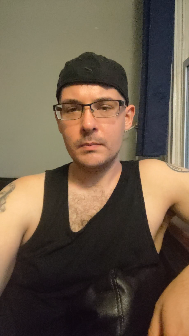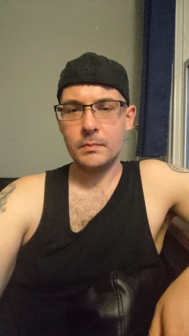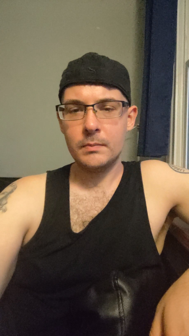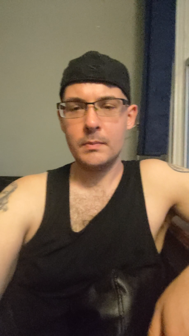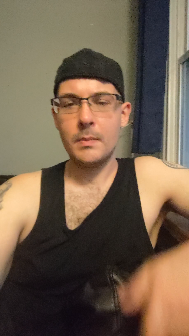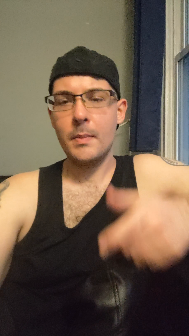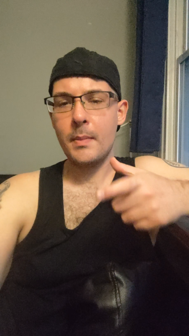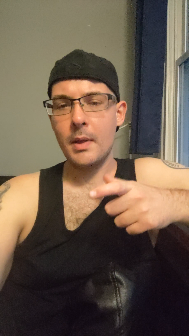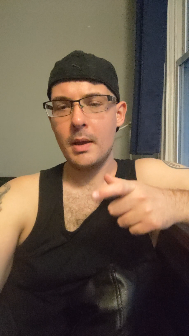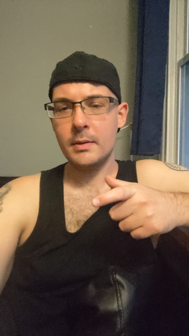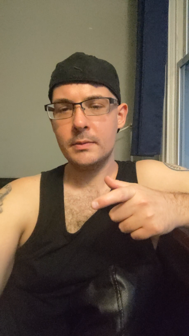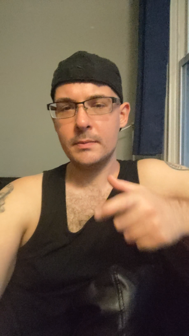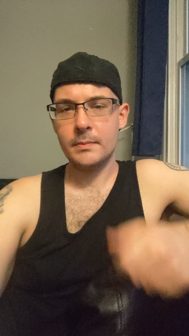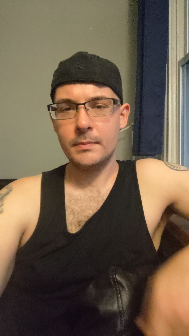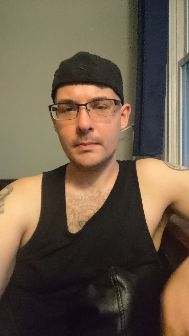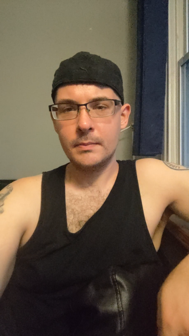plate